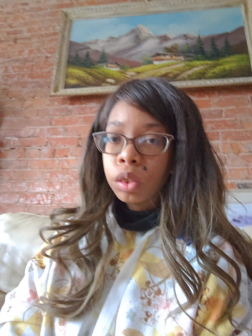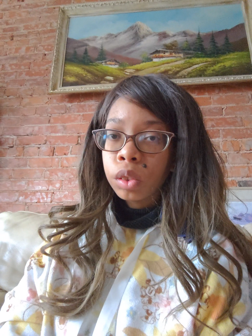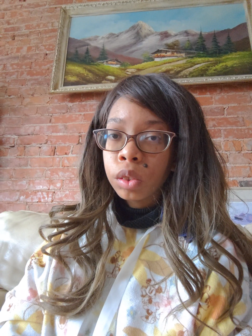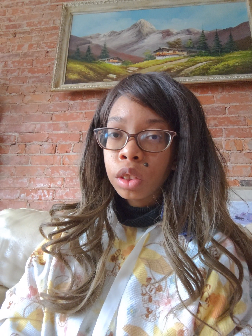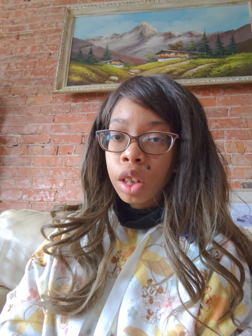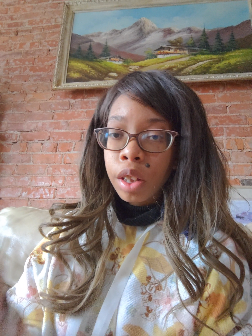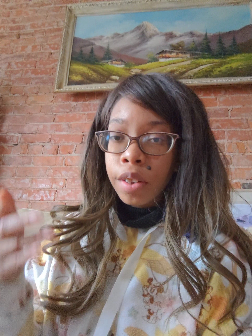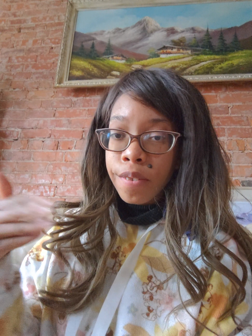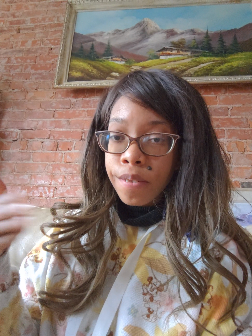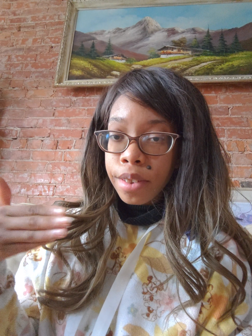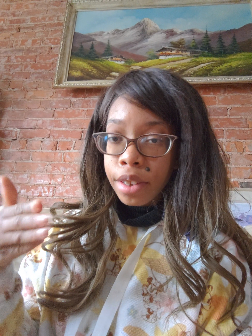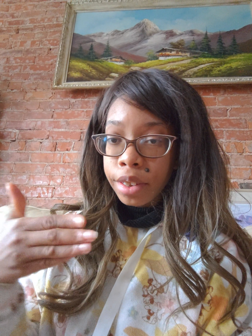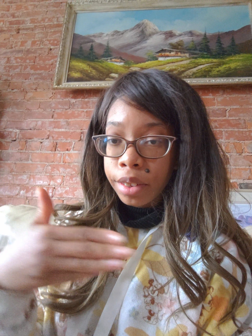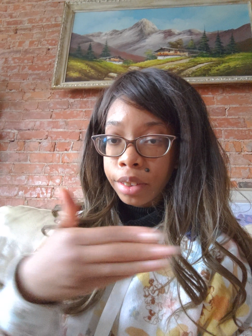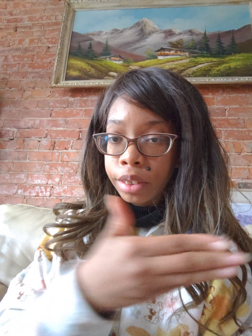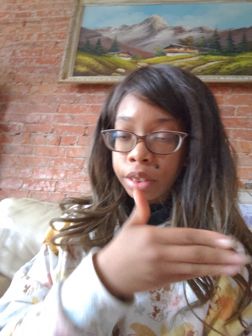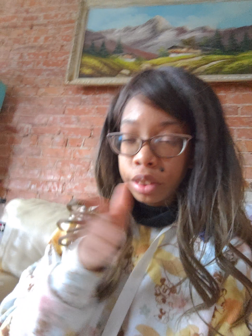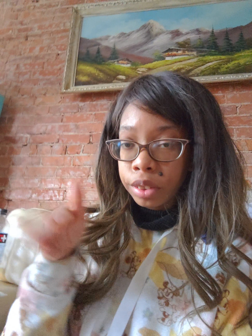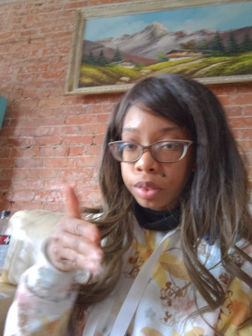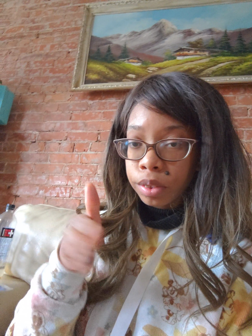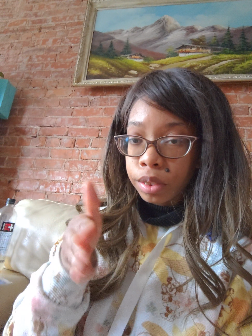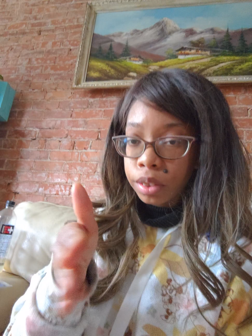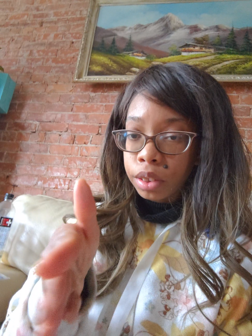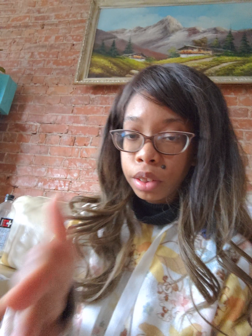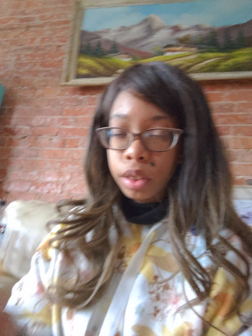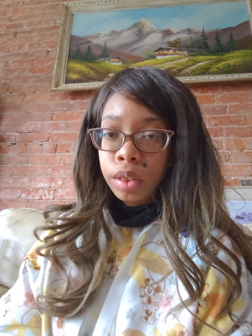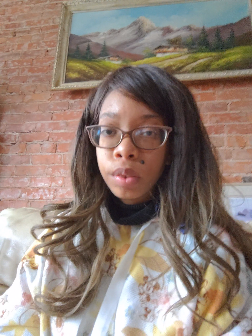fish